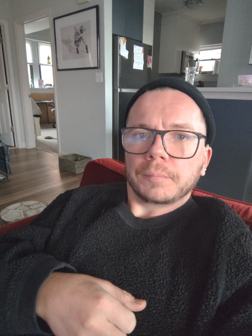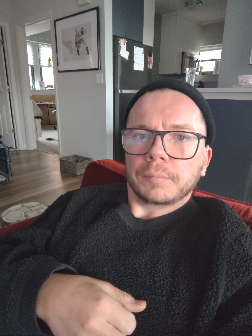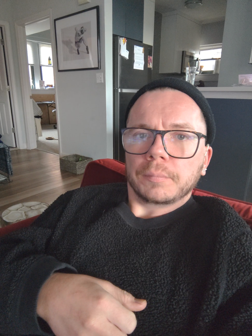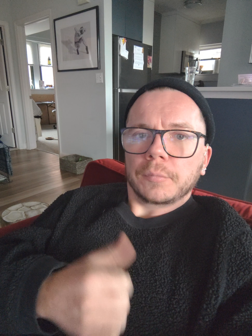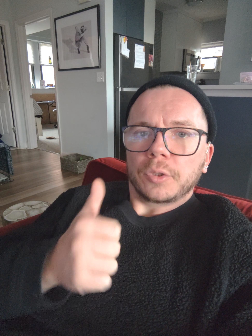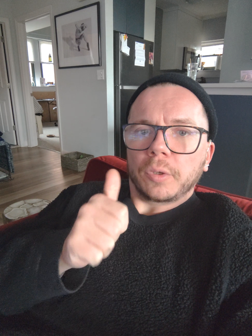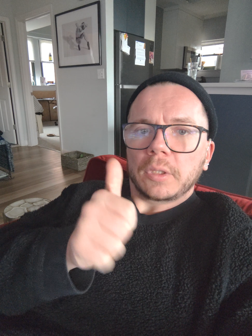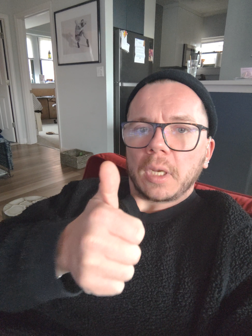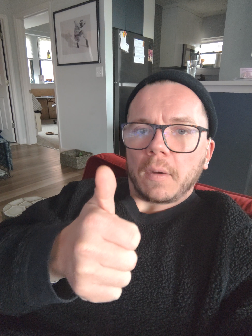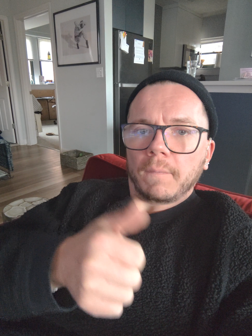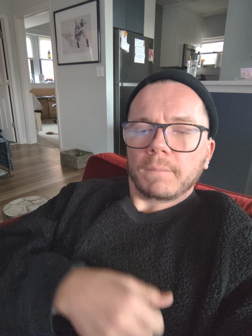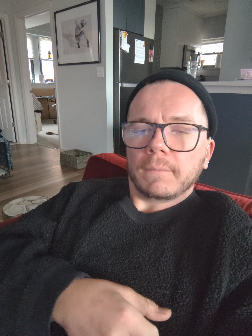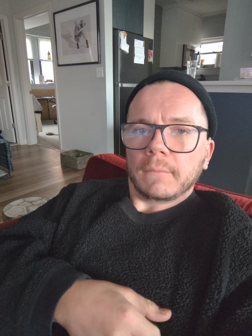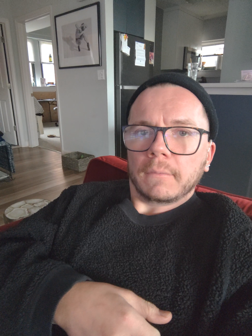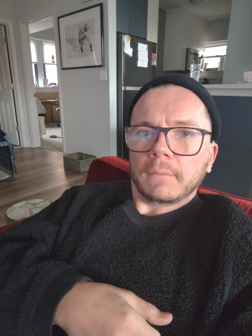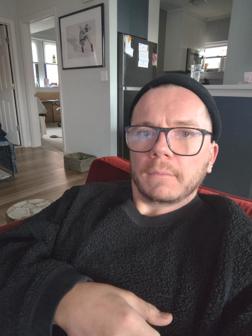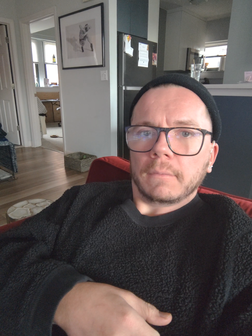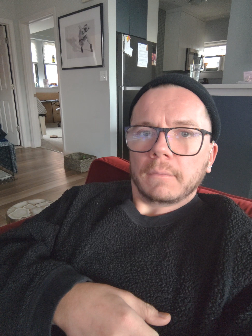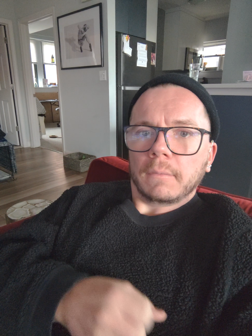yourself